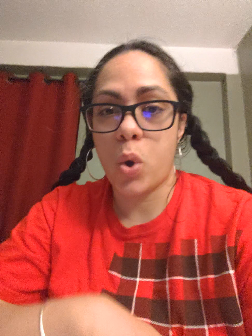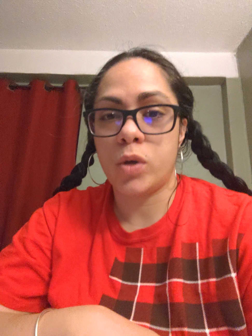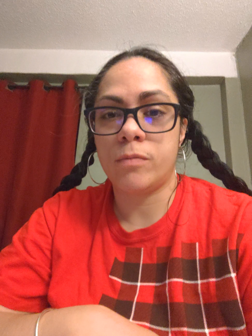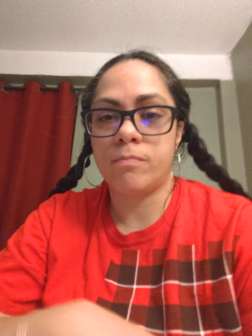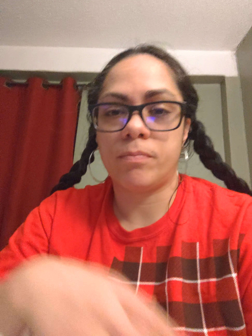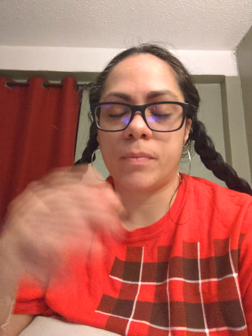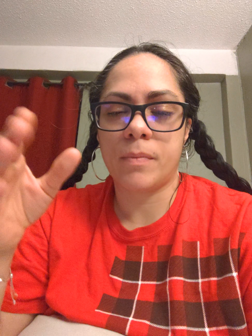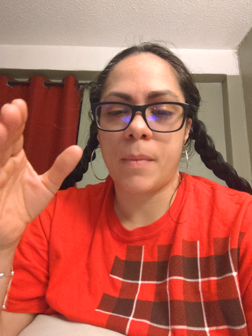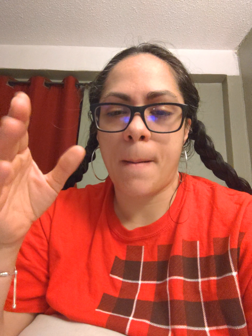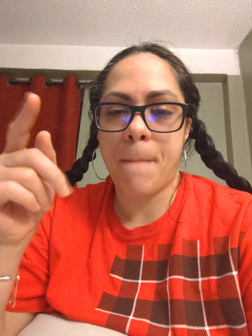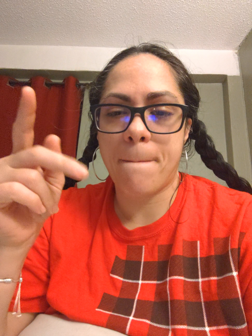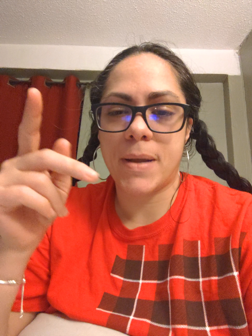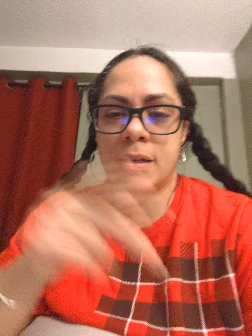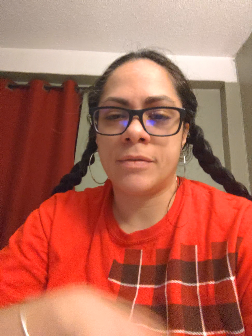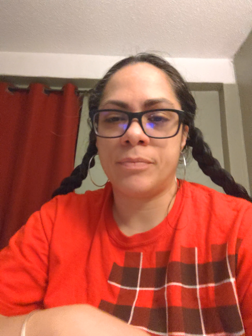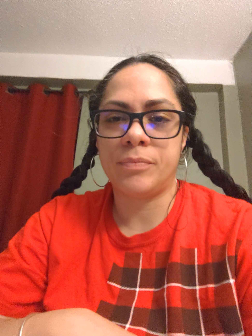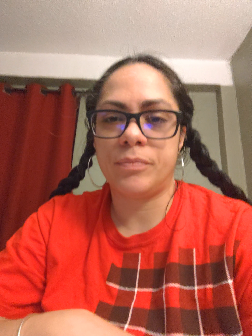puppy